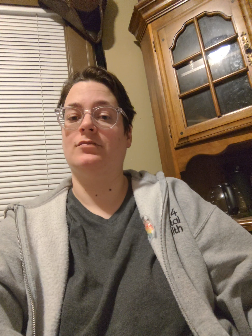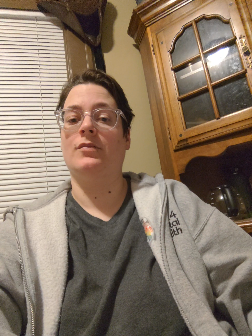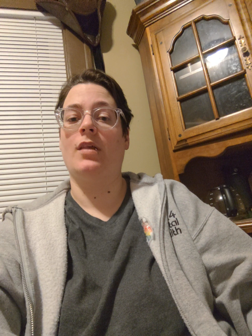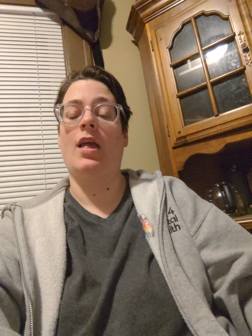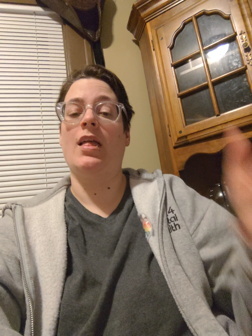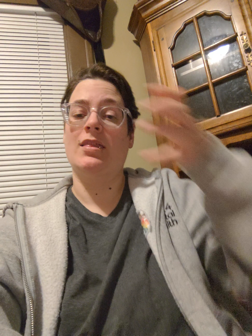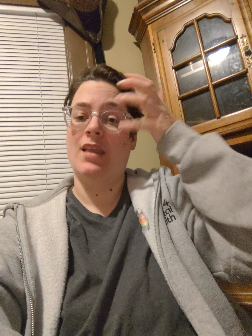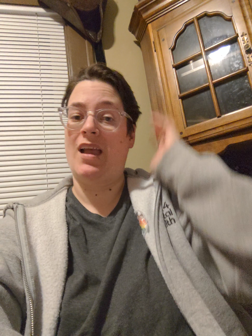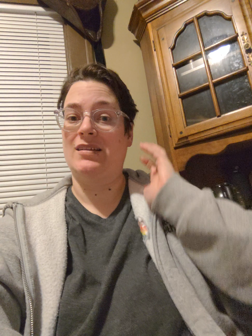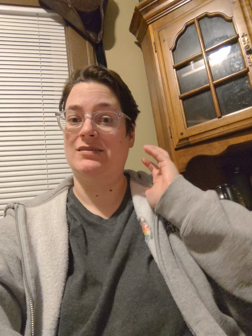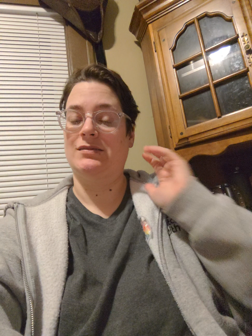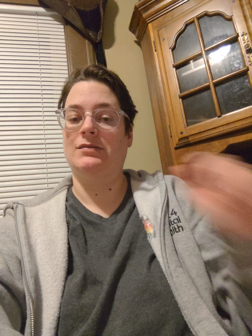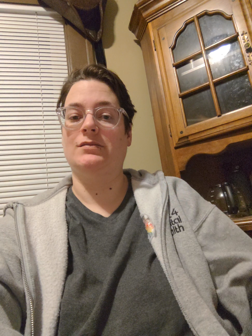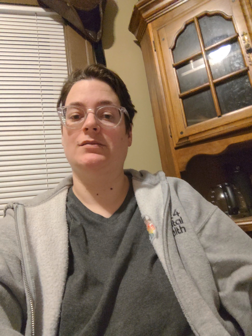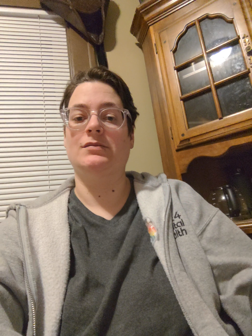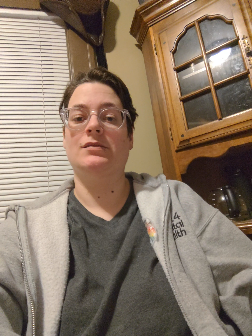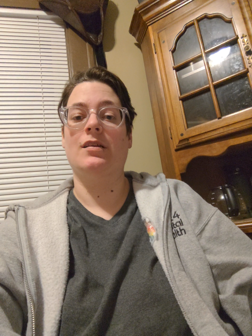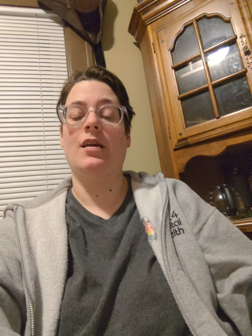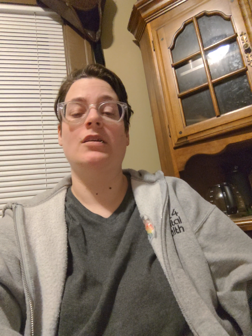lion